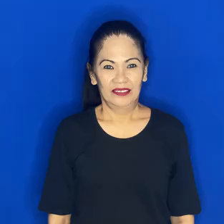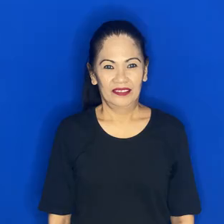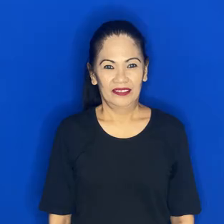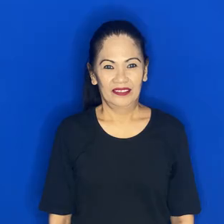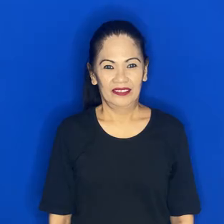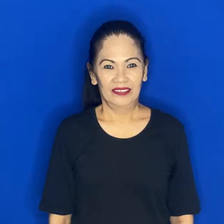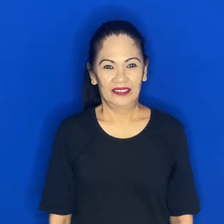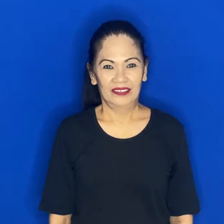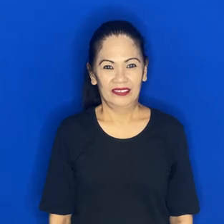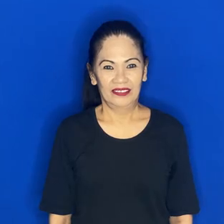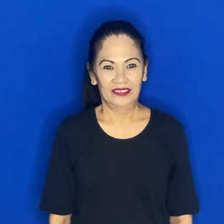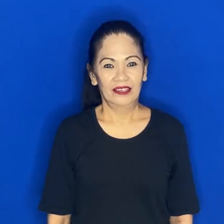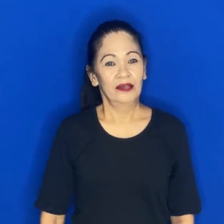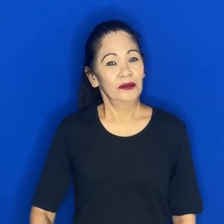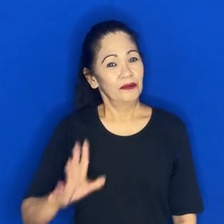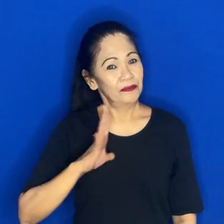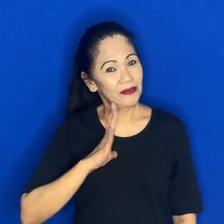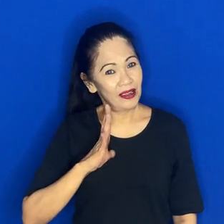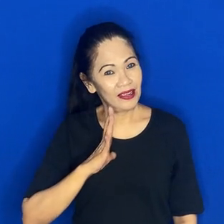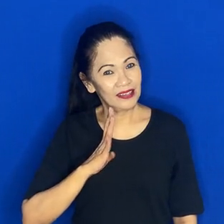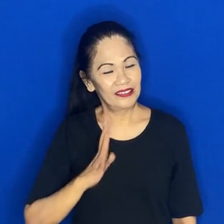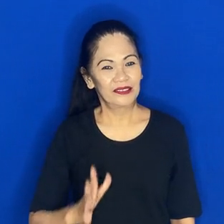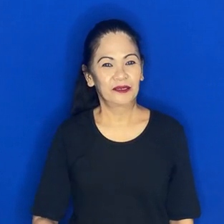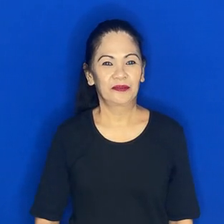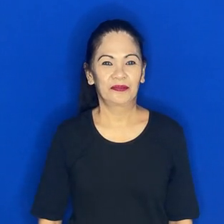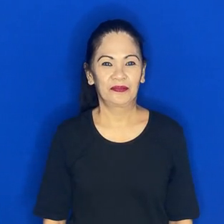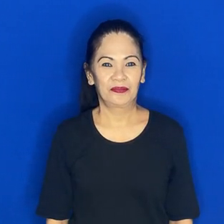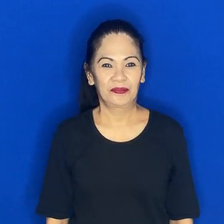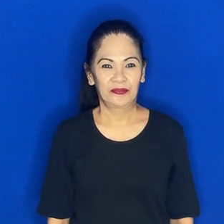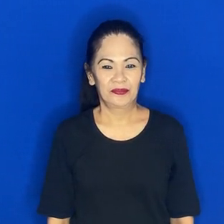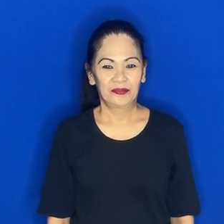im fine